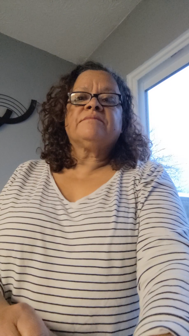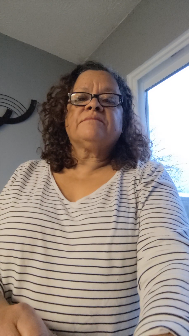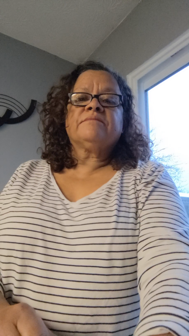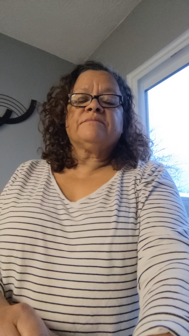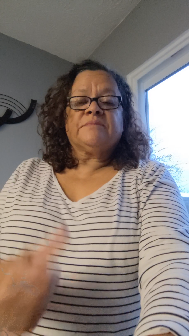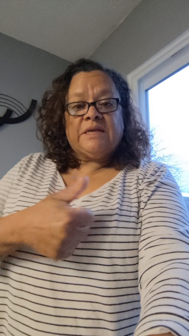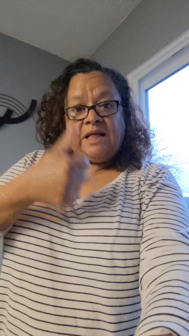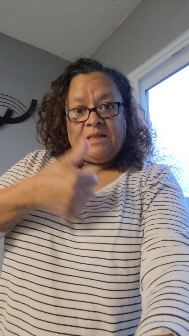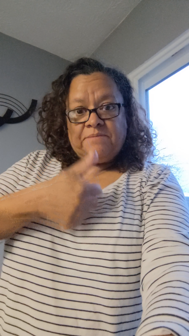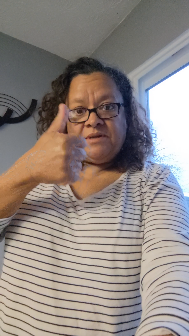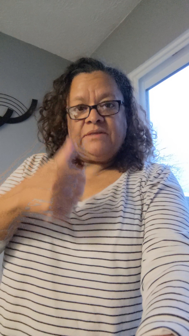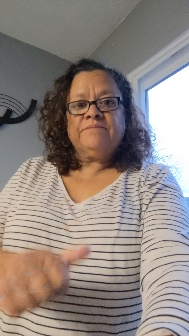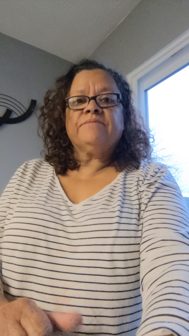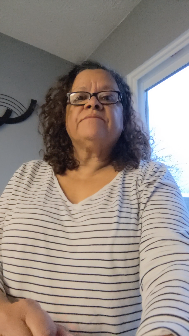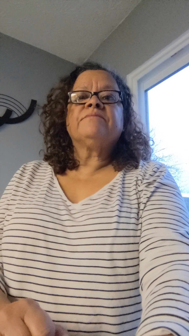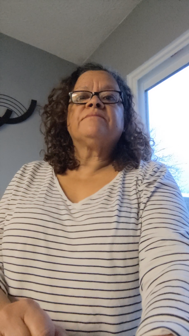help